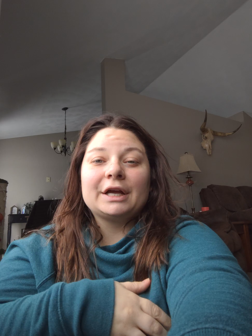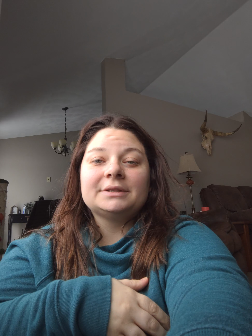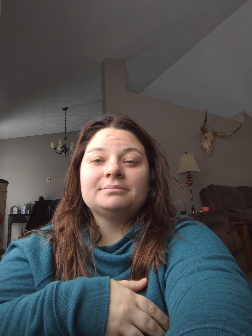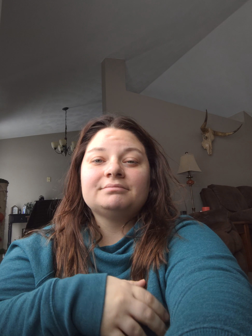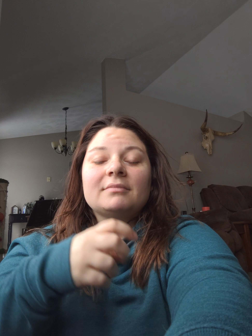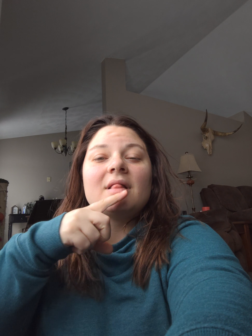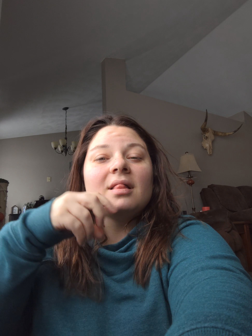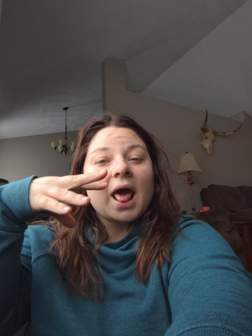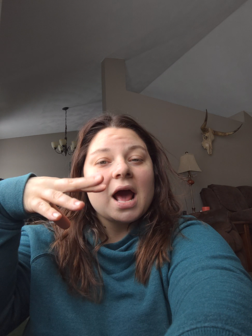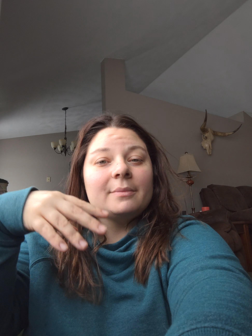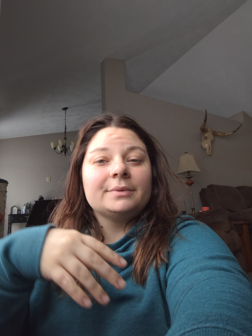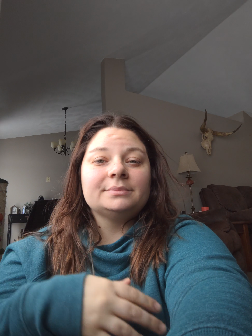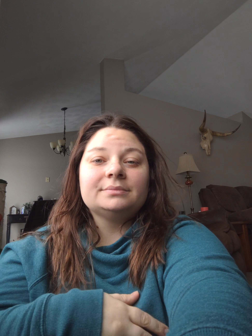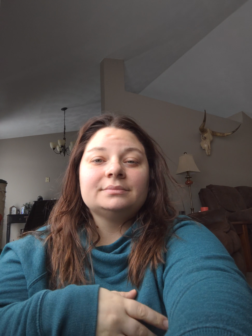lamp